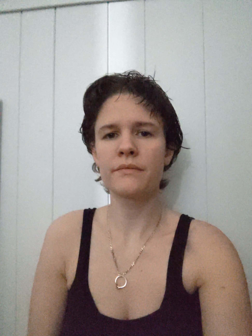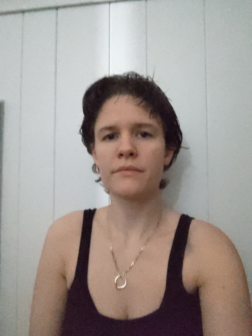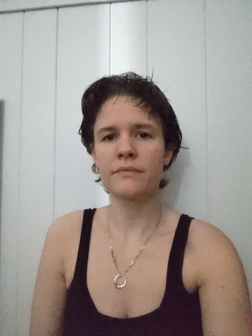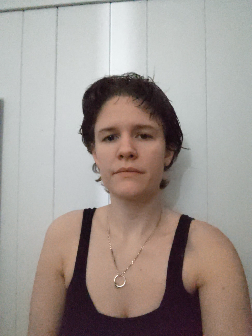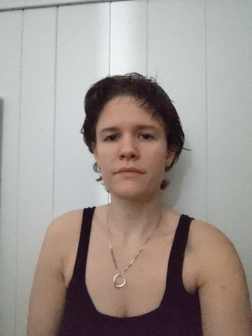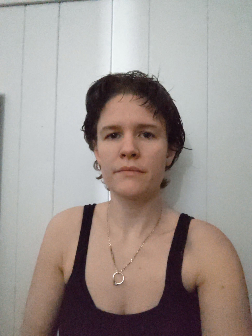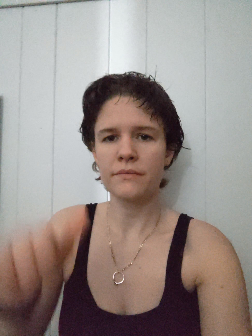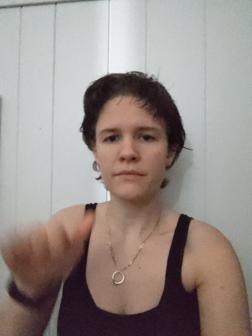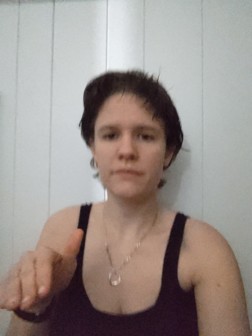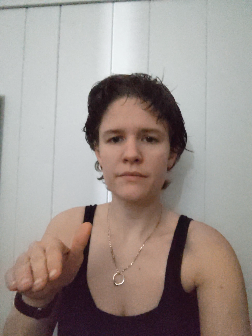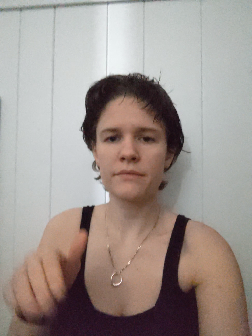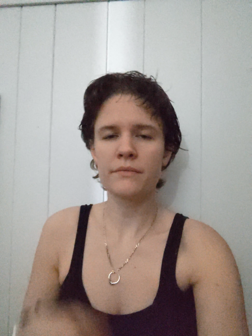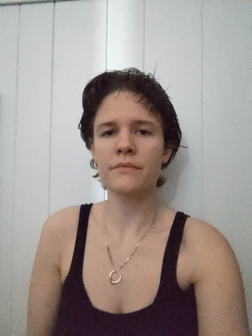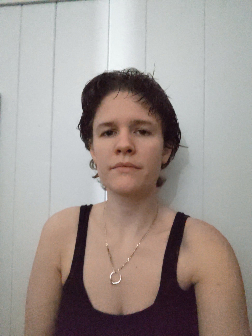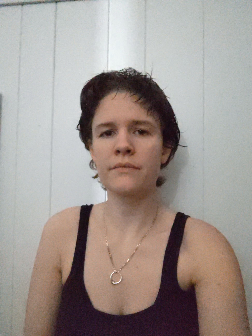child